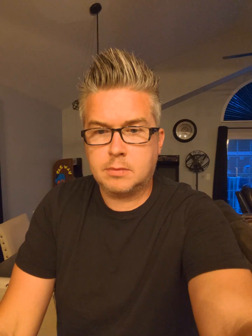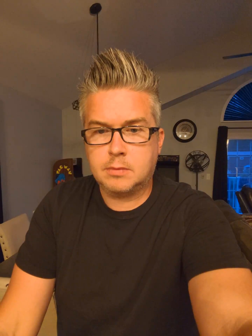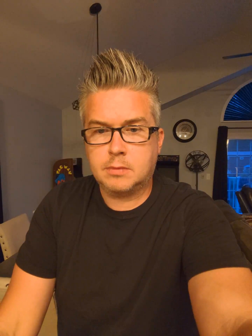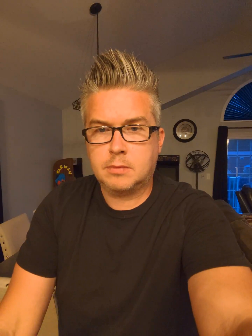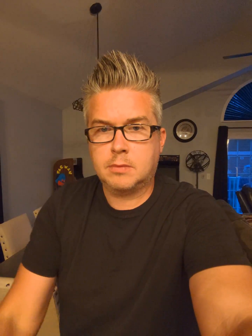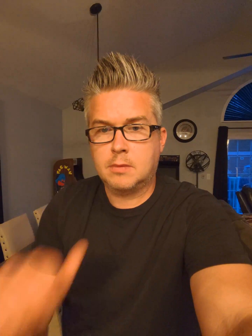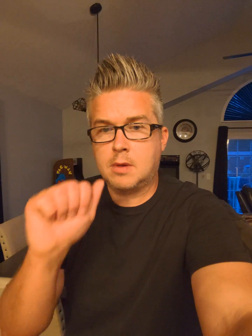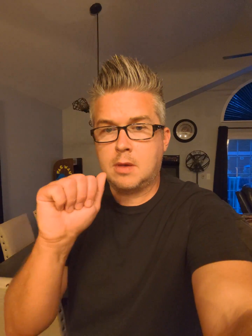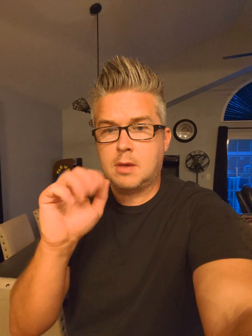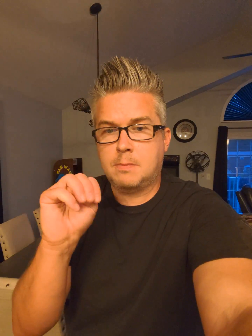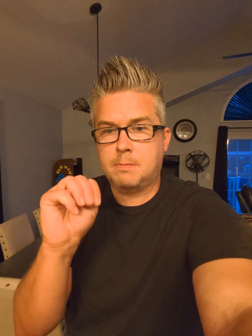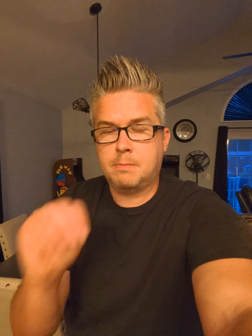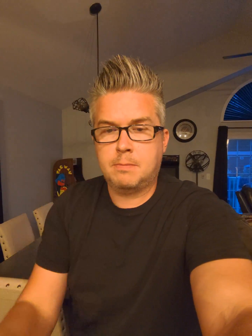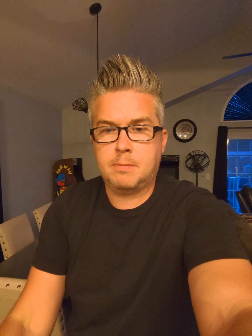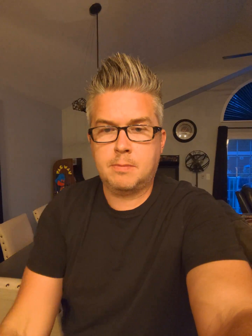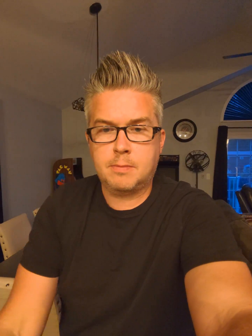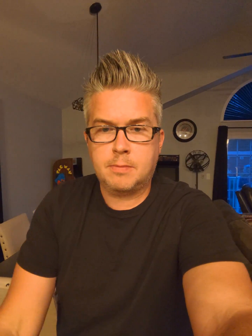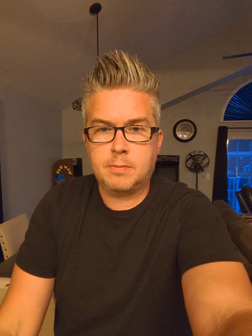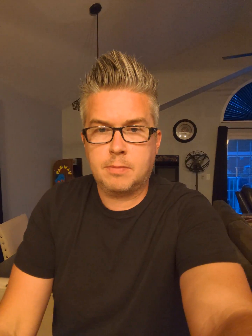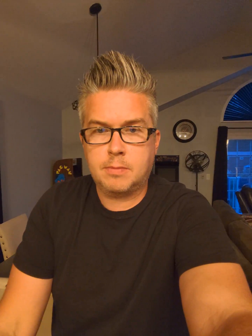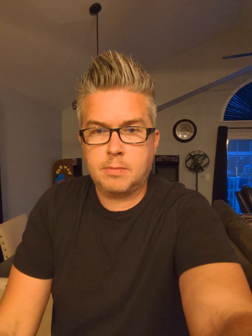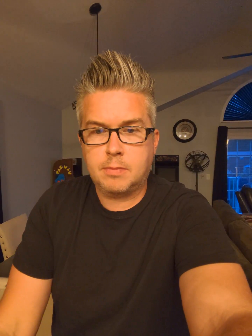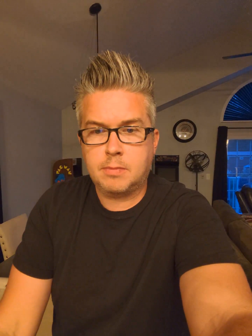am